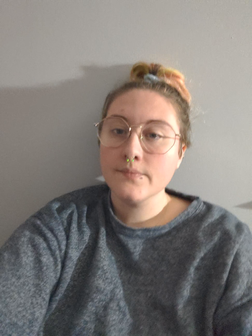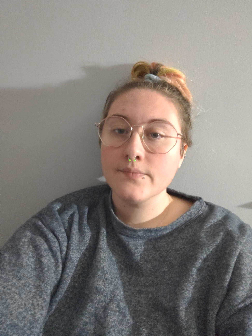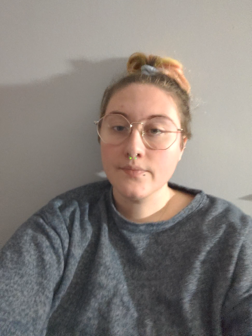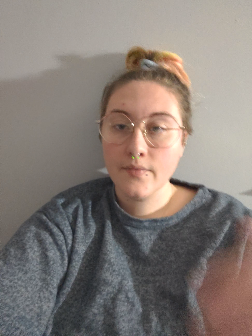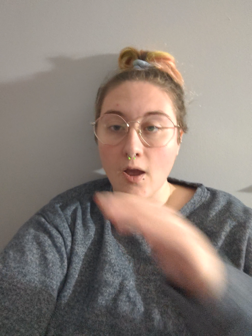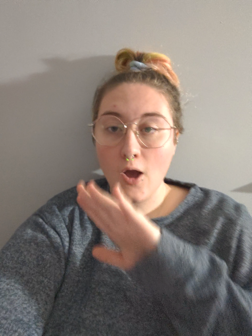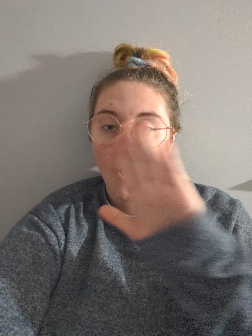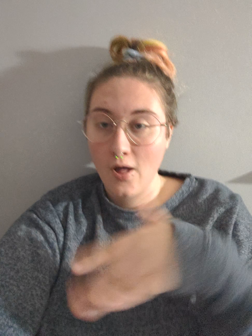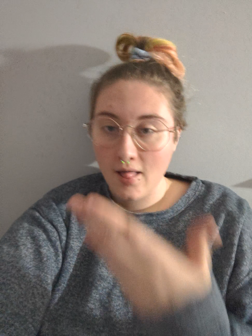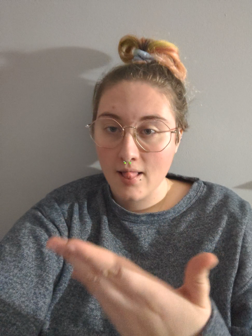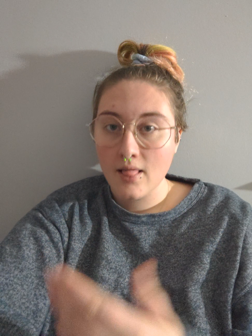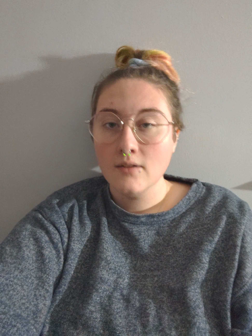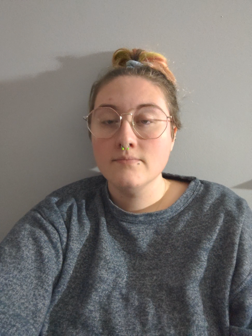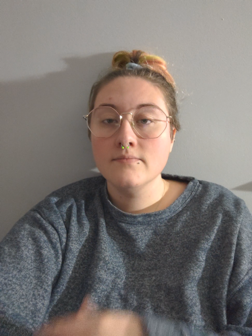all